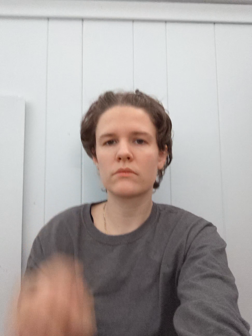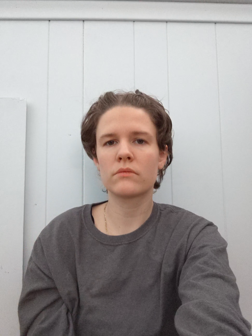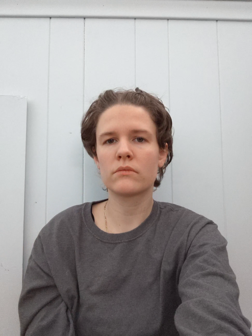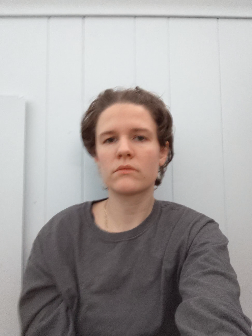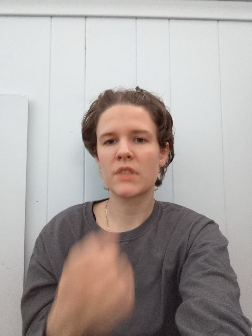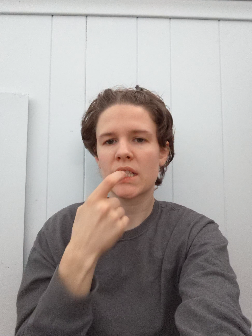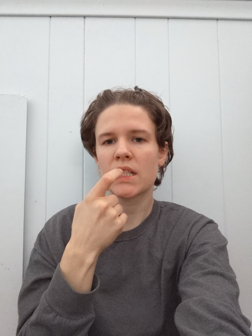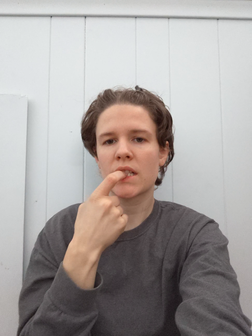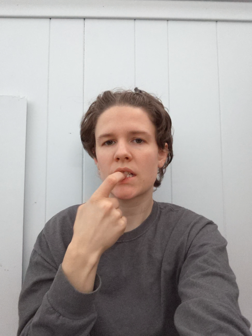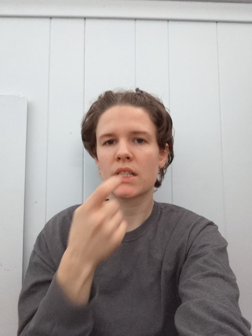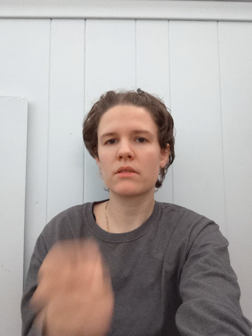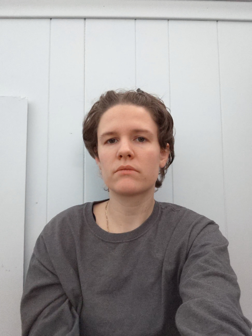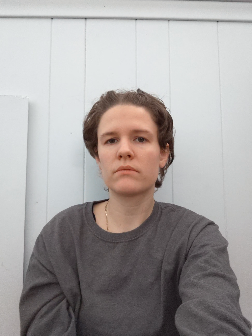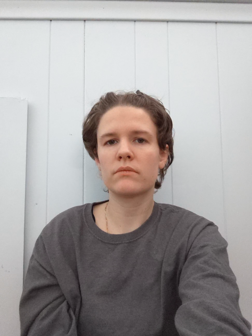tooth